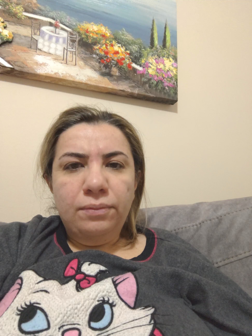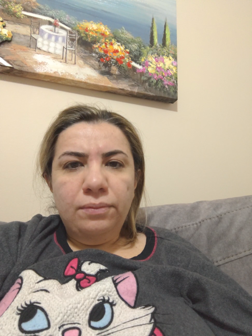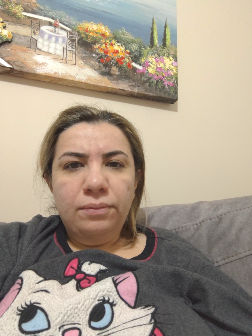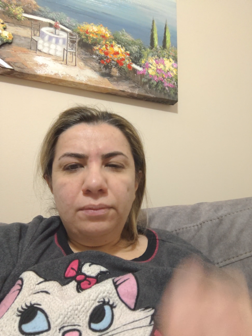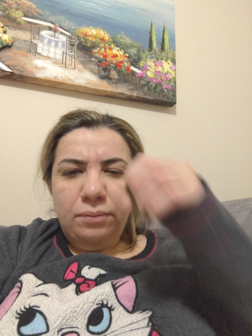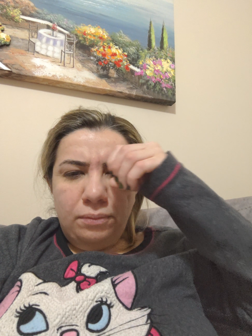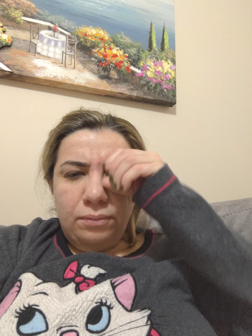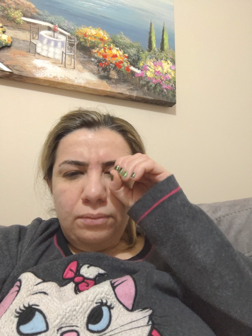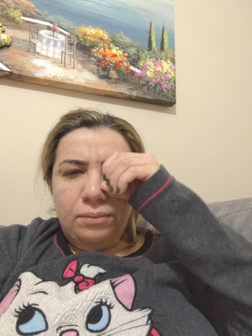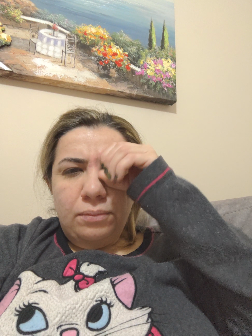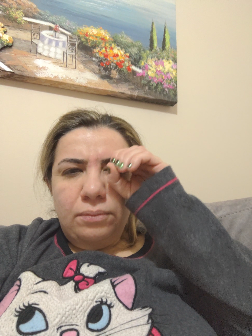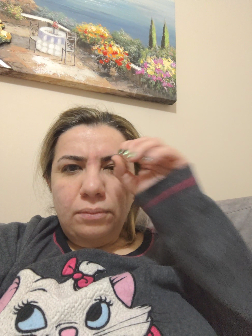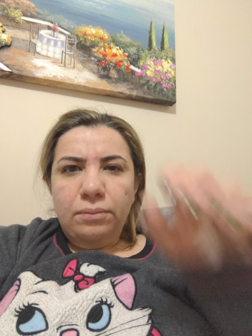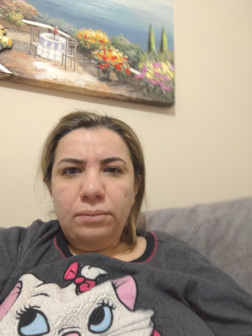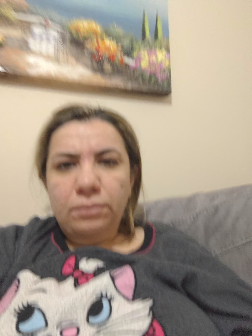owl